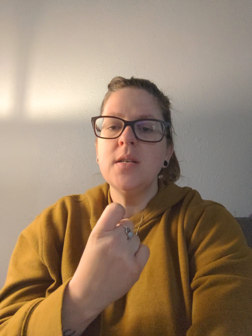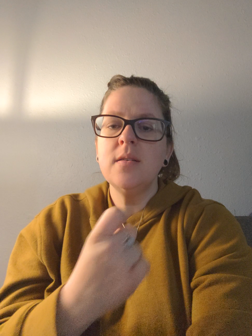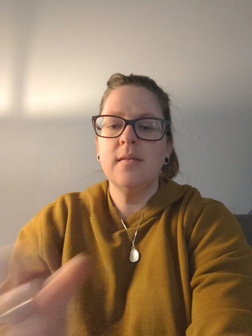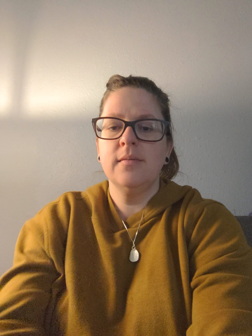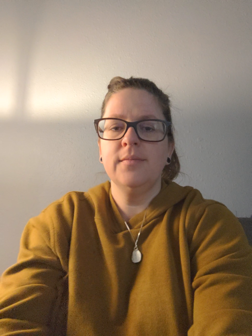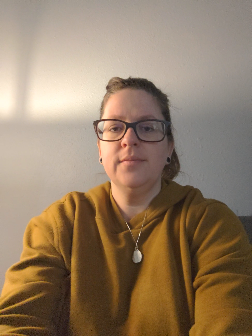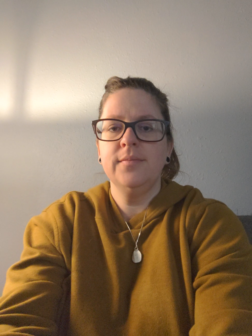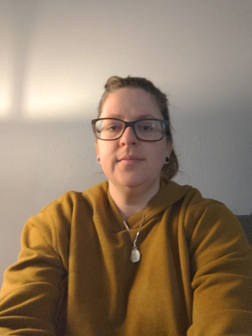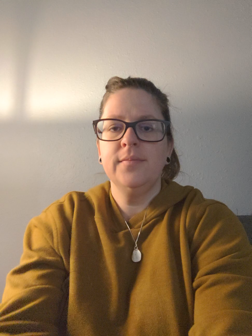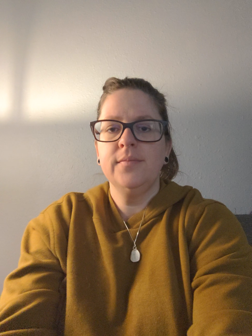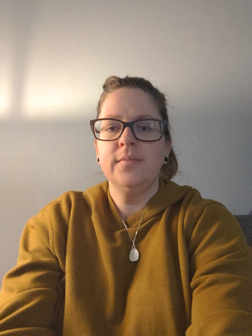red